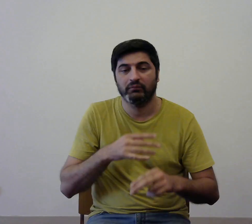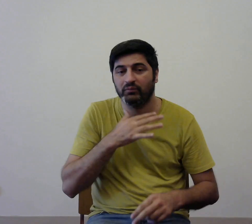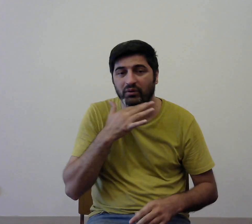çox